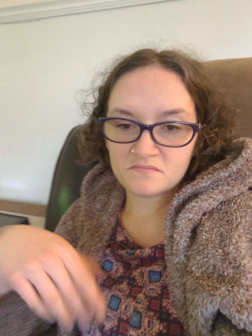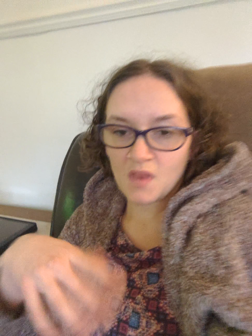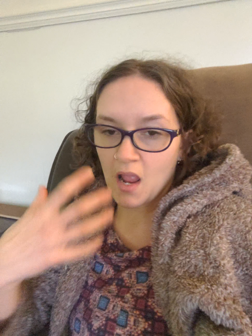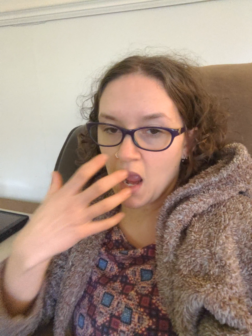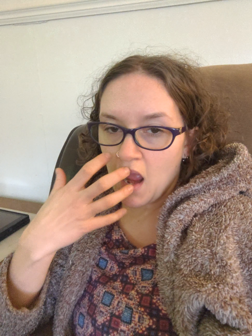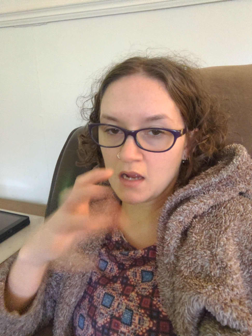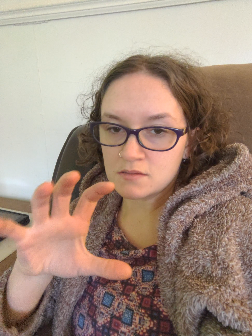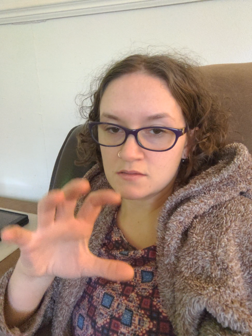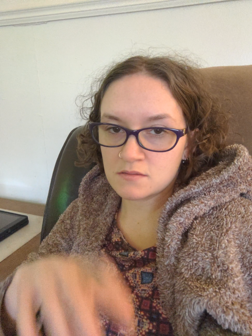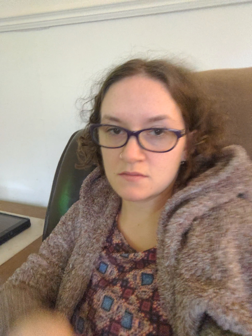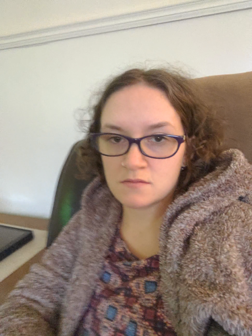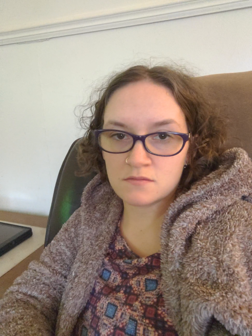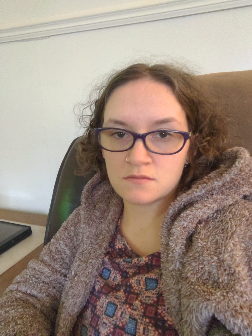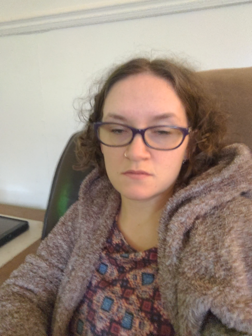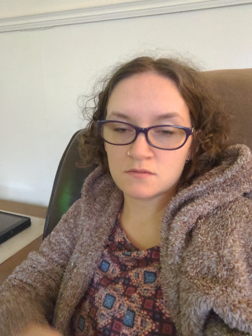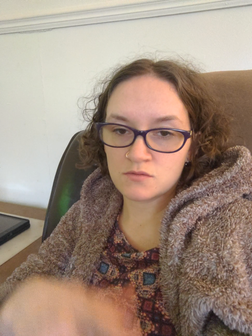hot